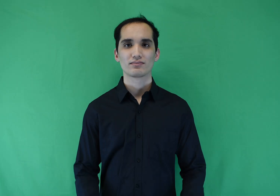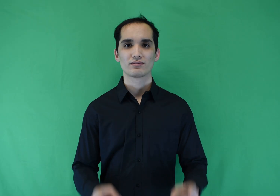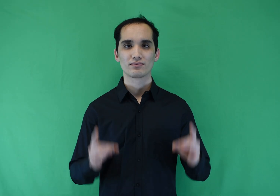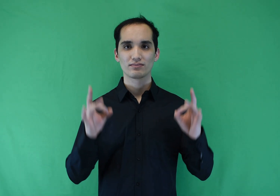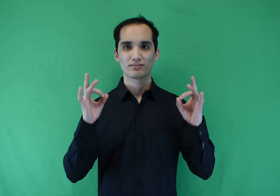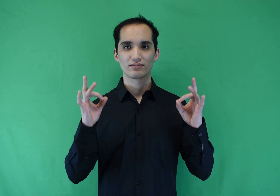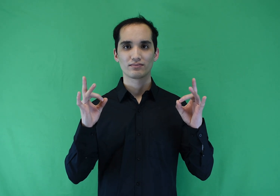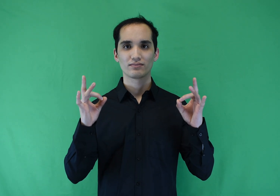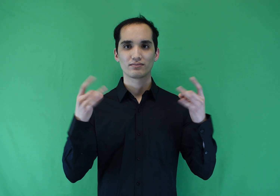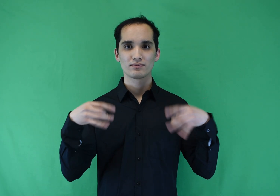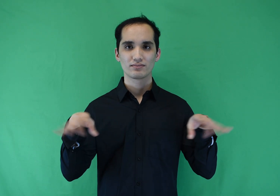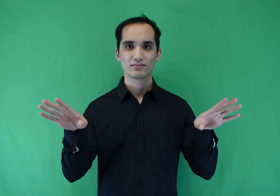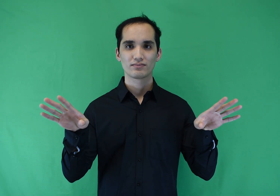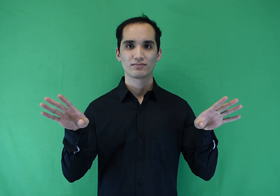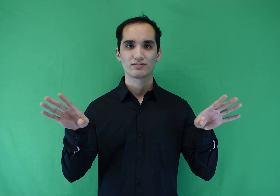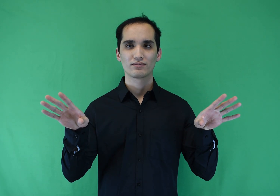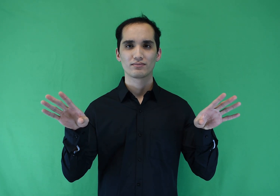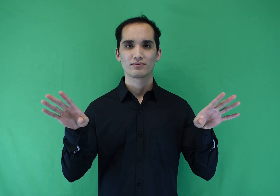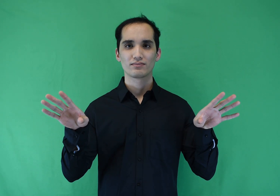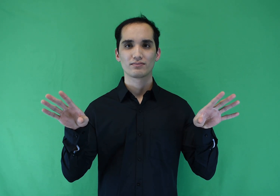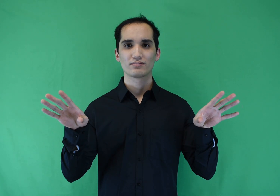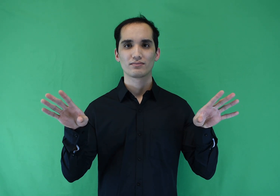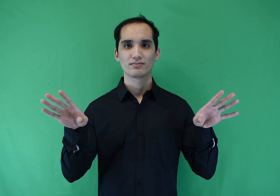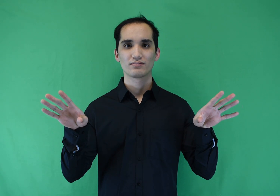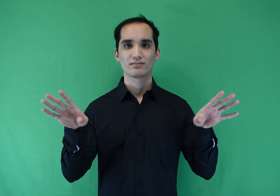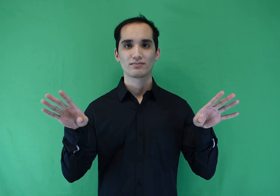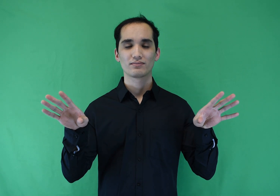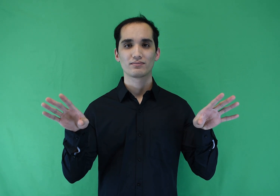suceso